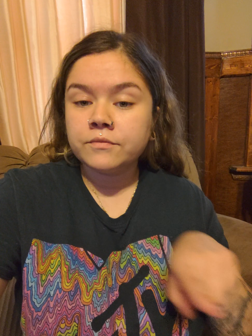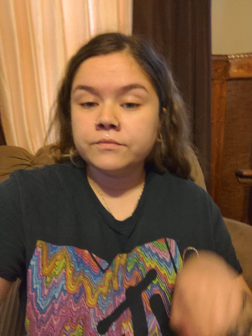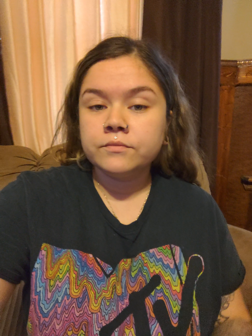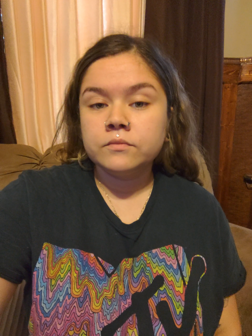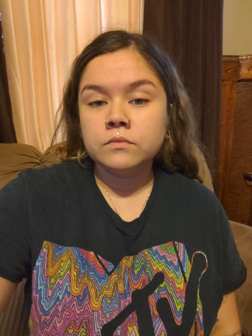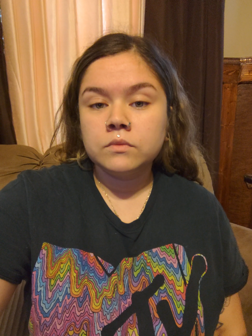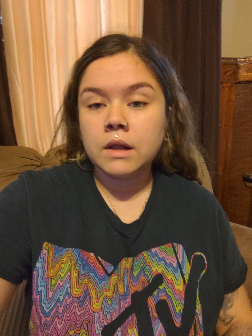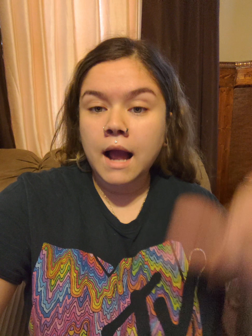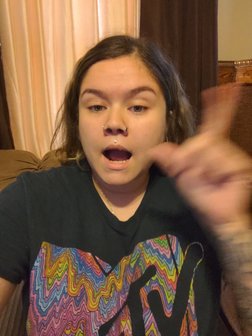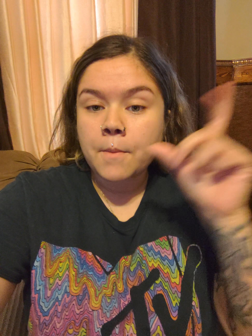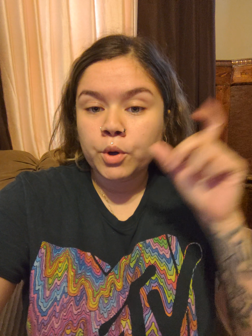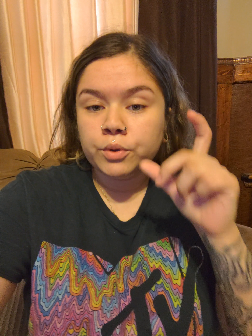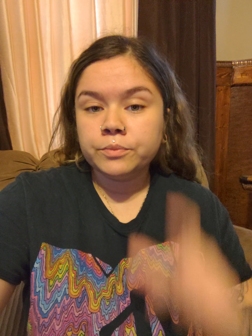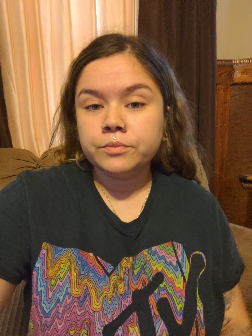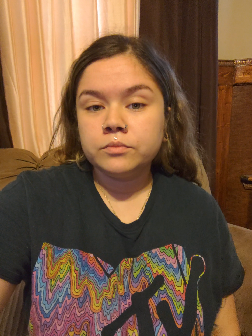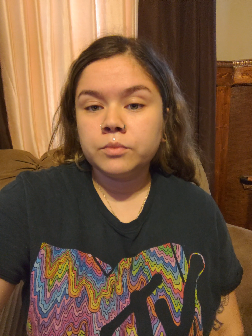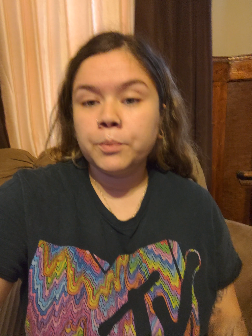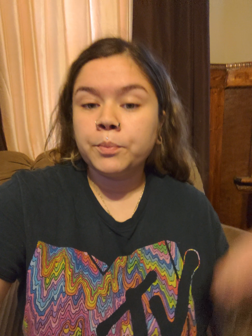camera